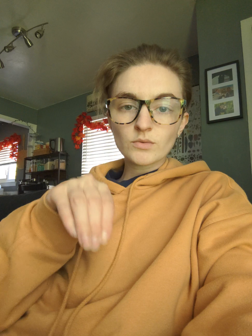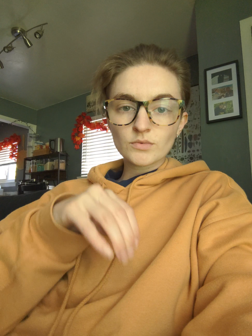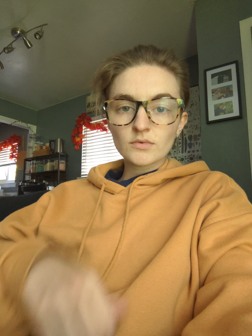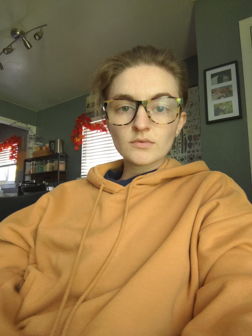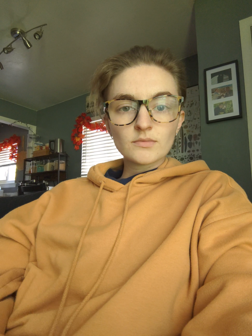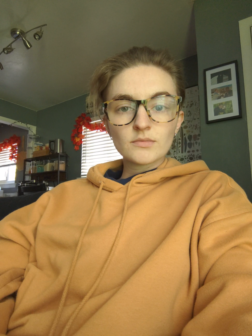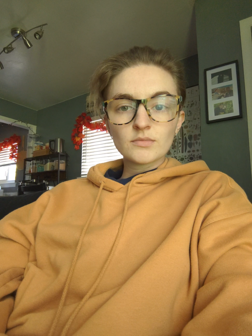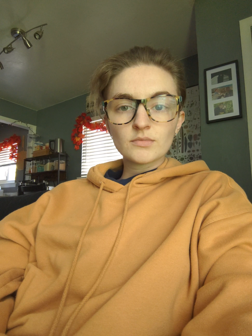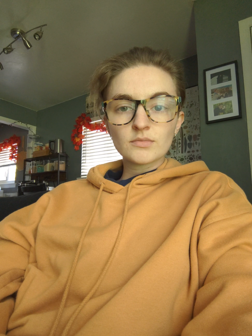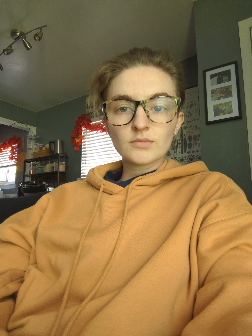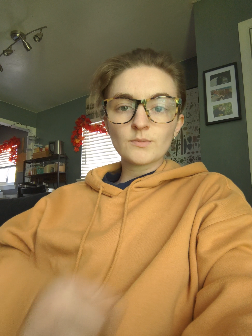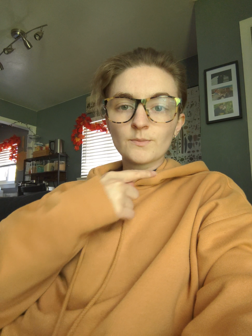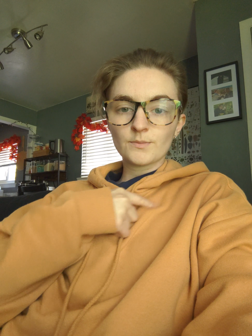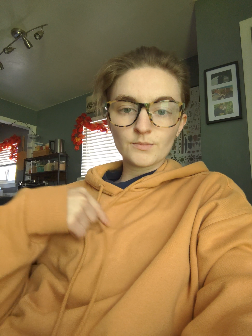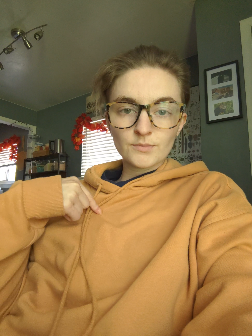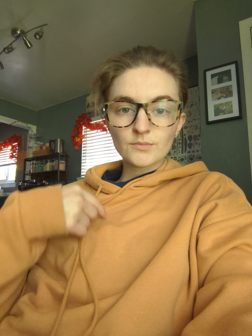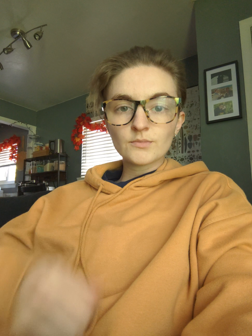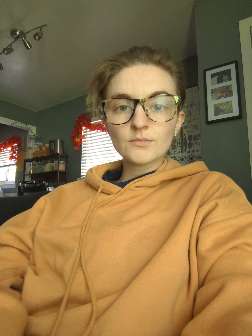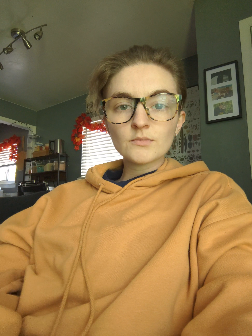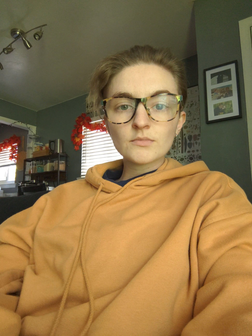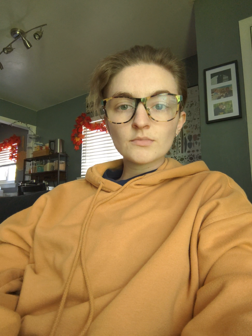bib